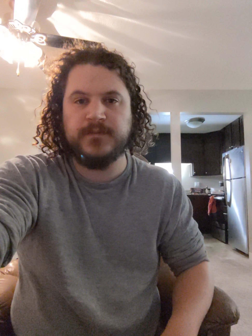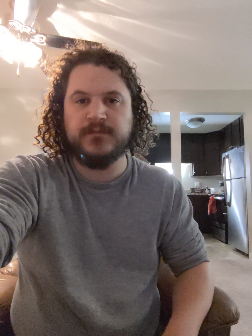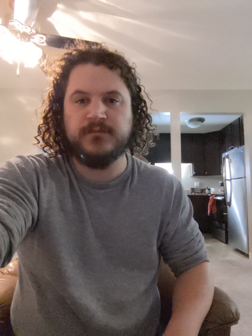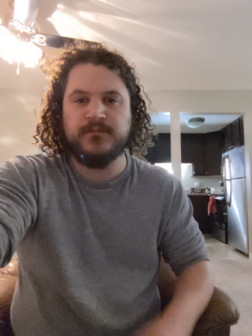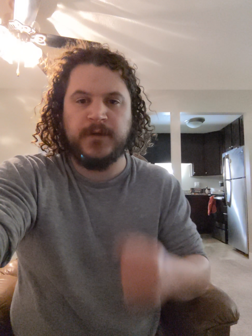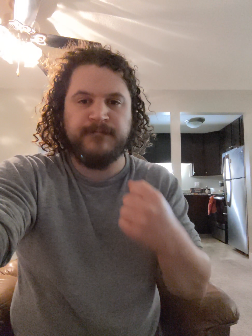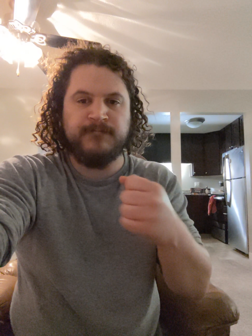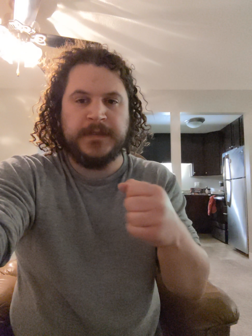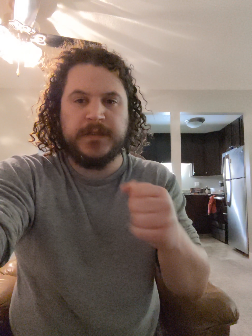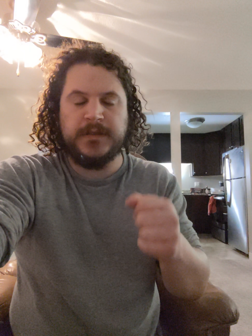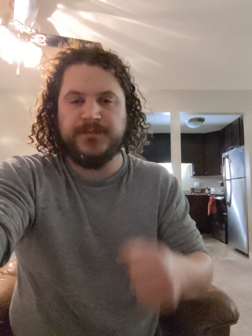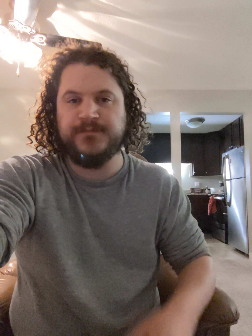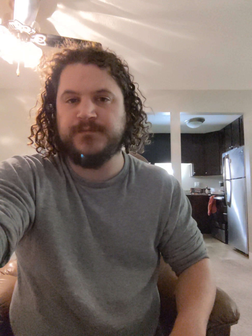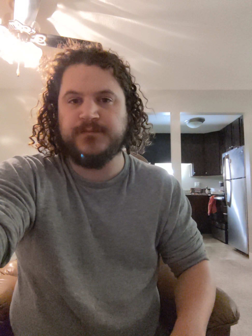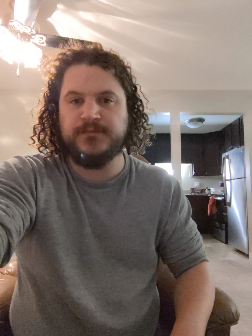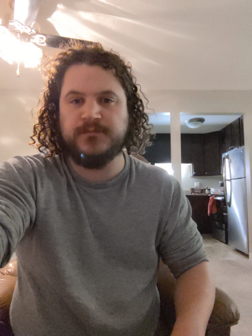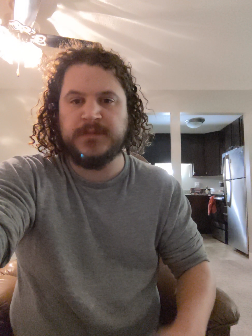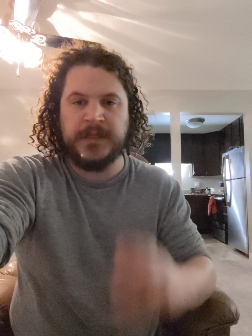make